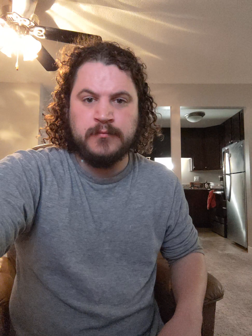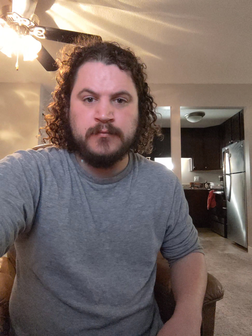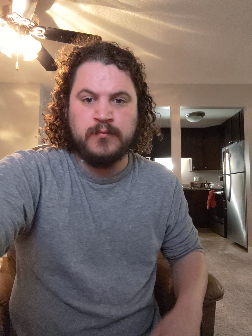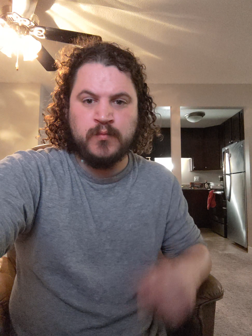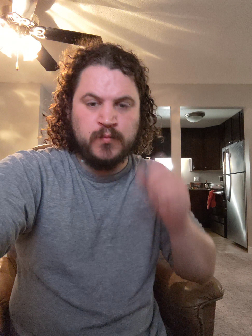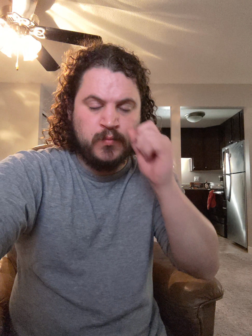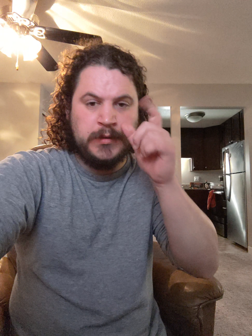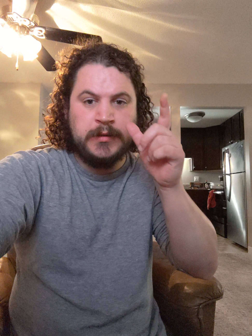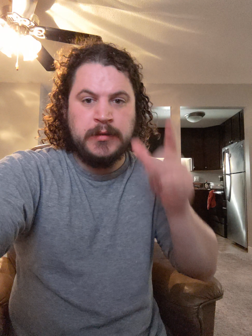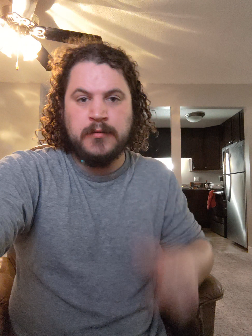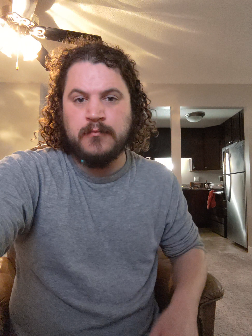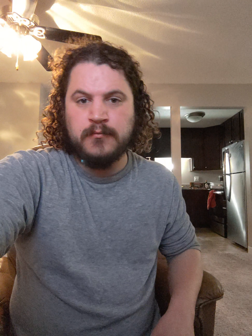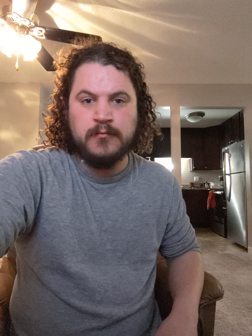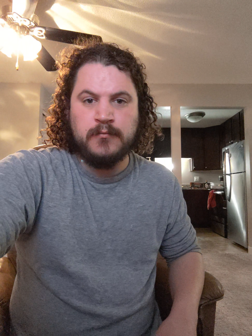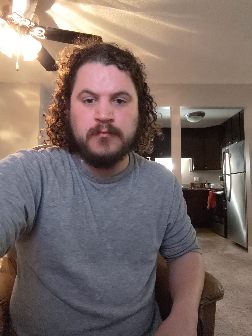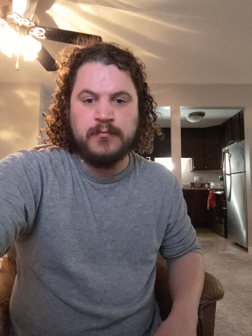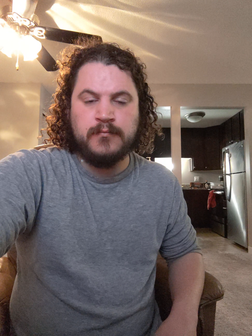wake